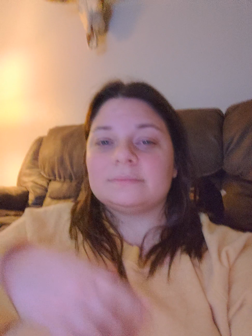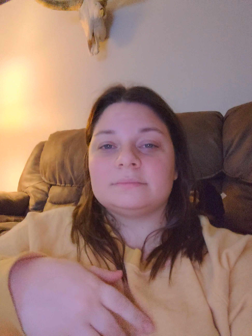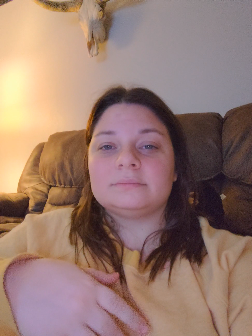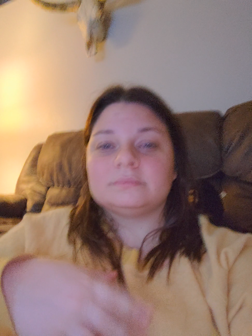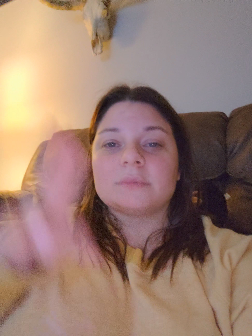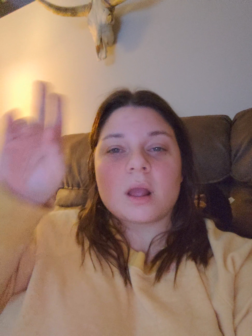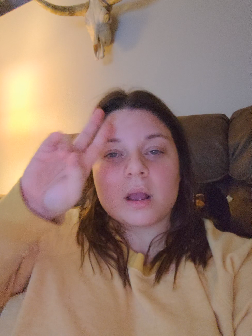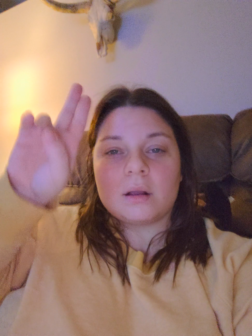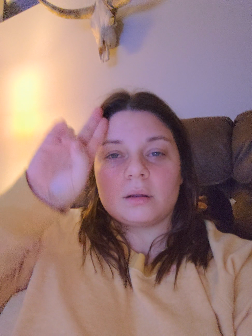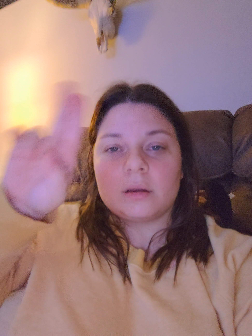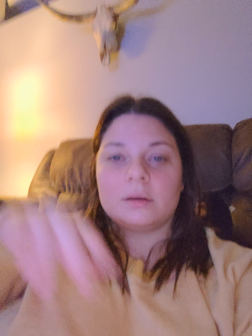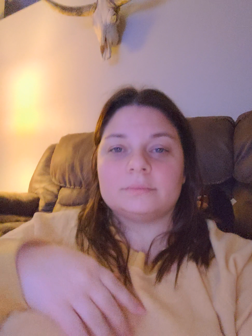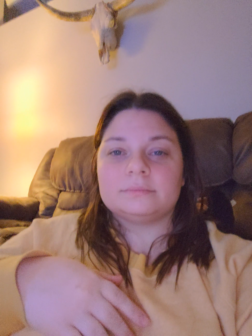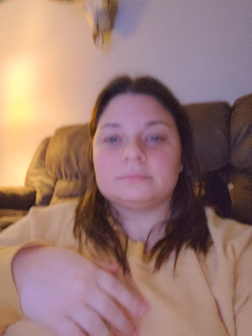uncle